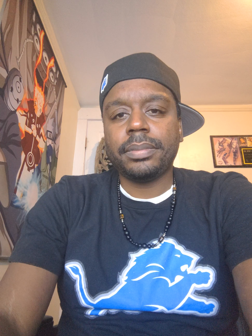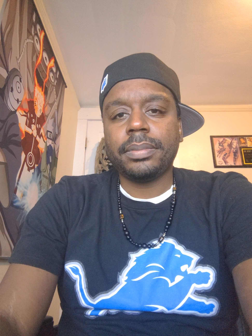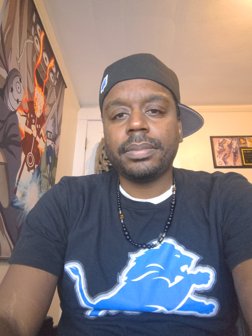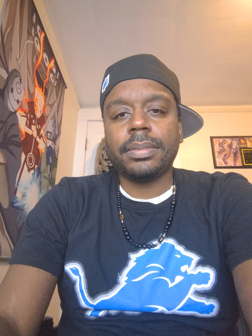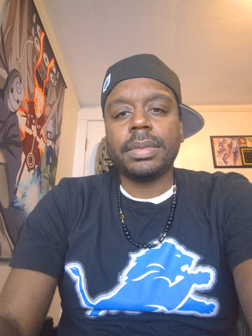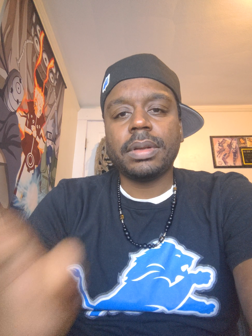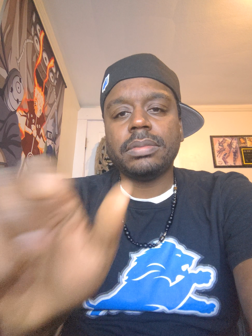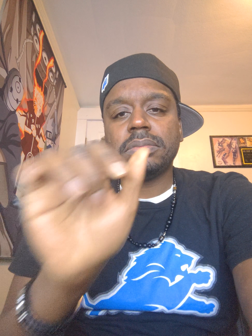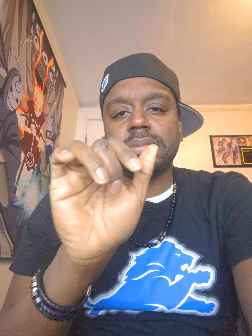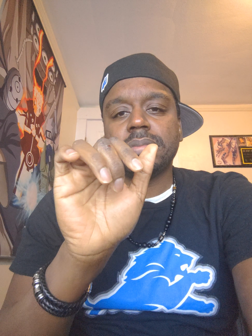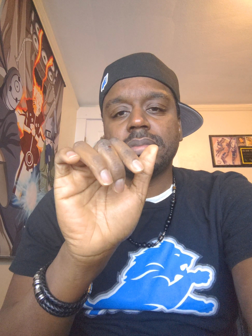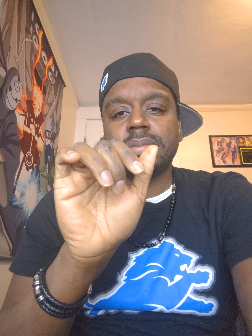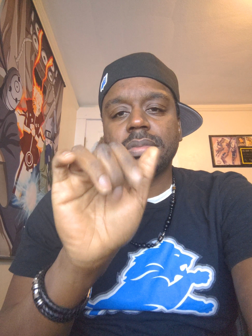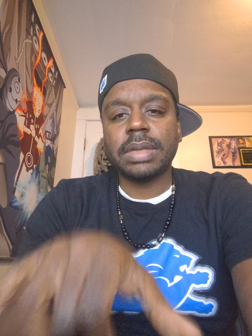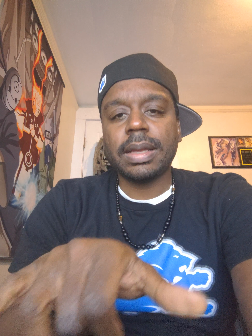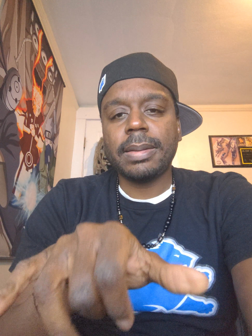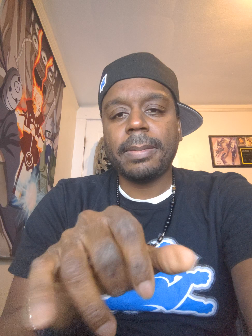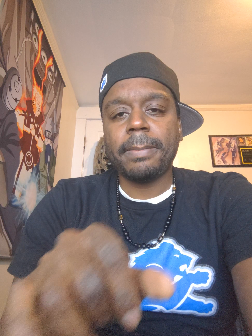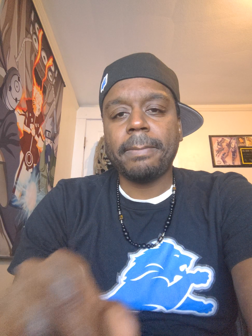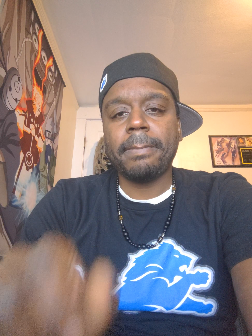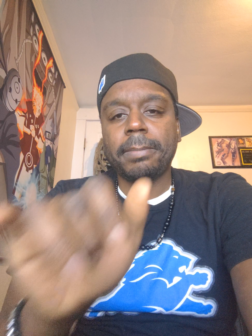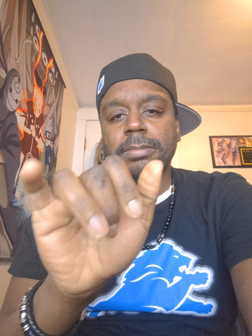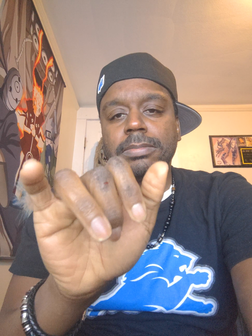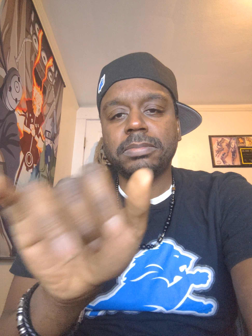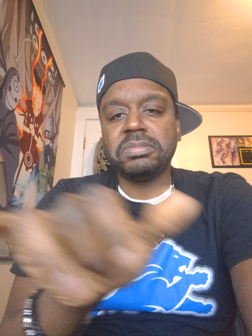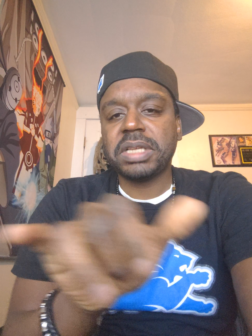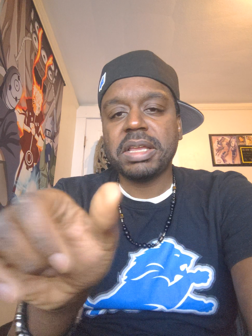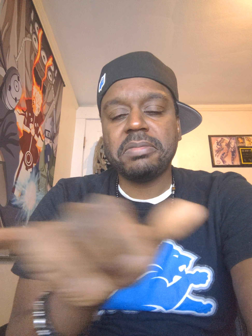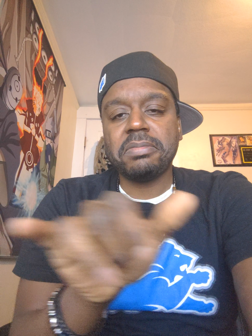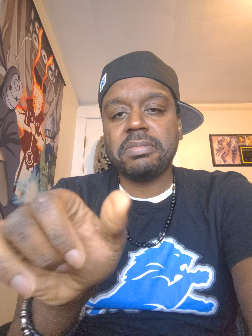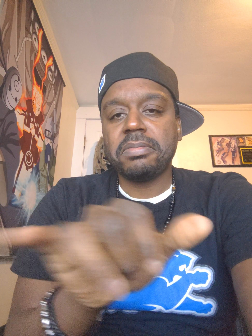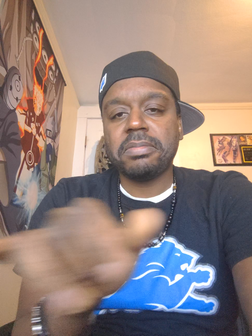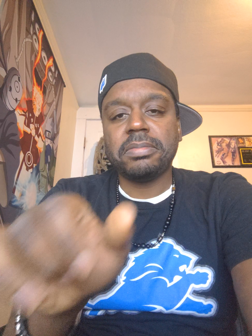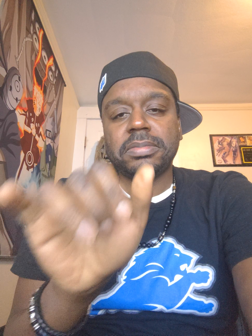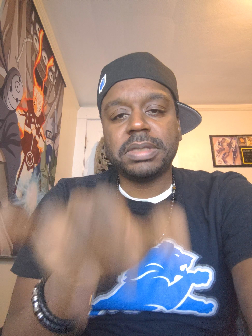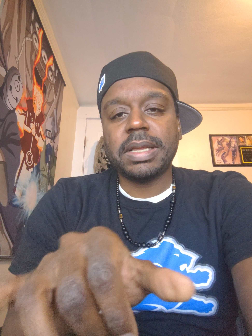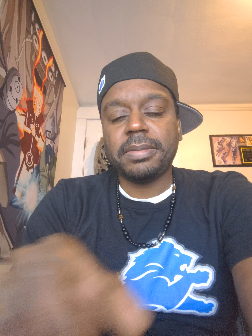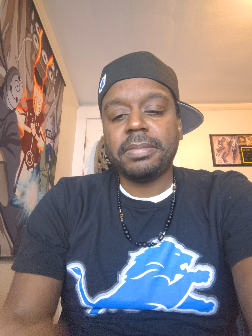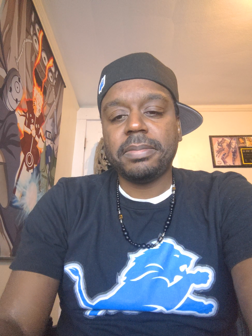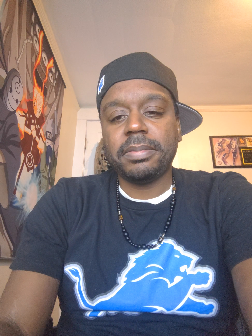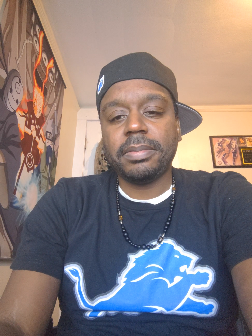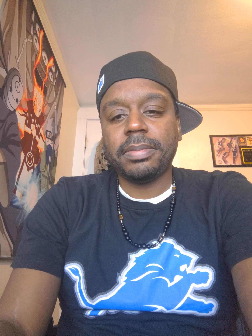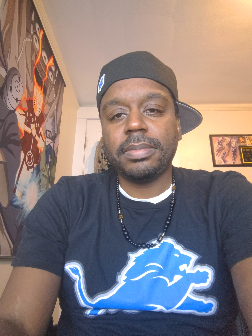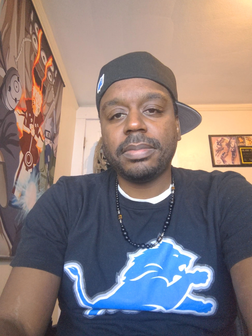same